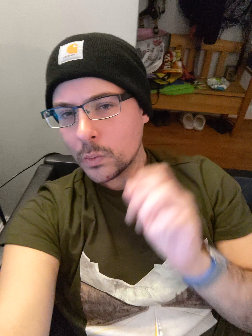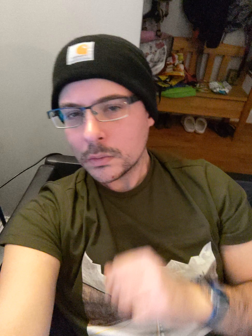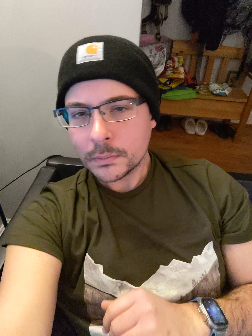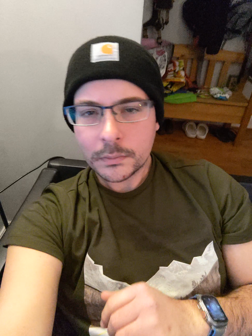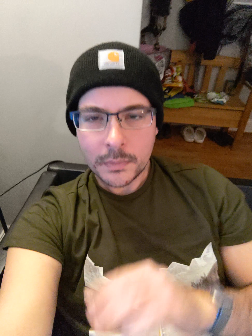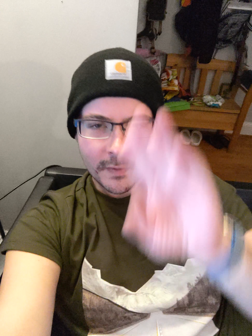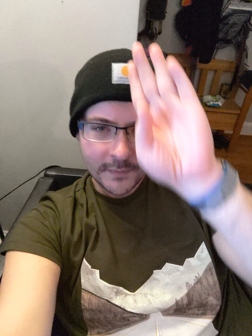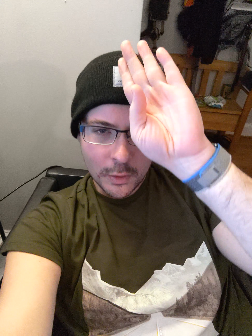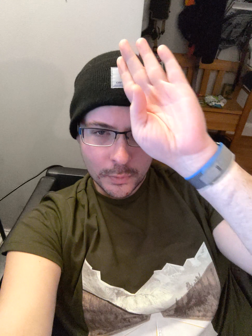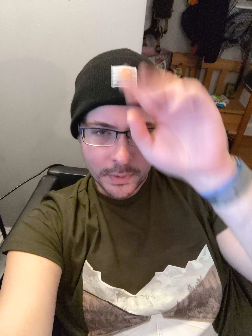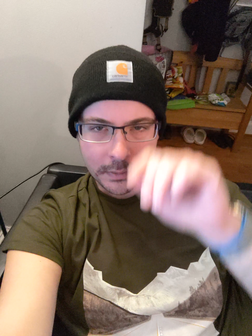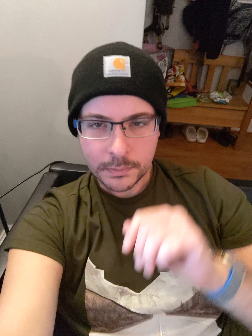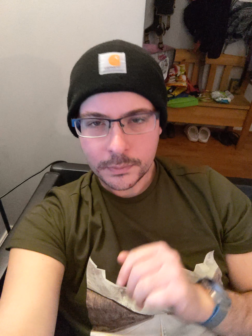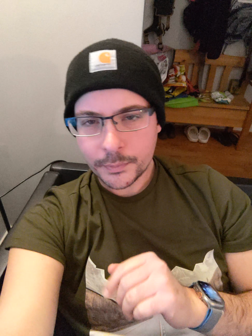fireman